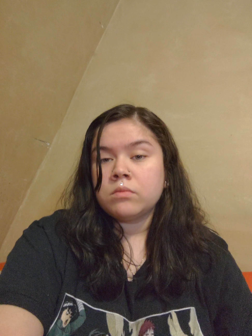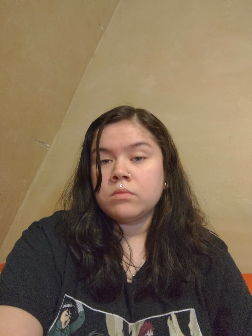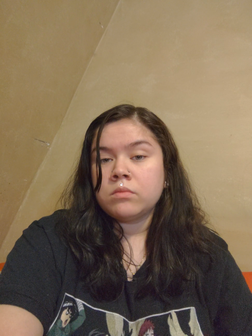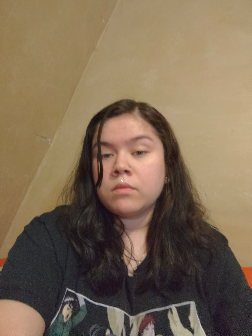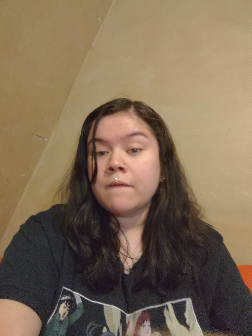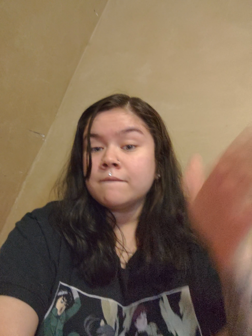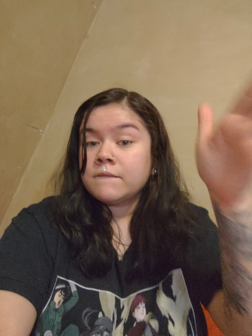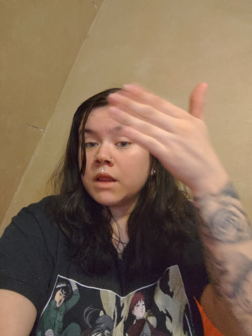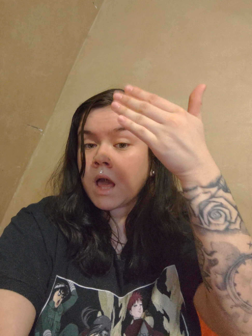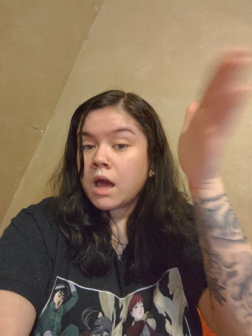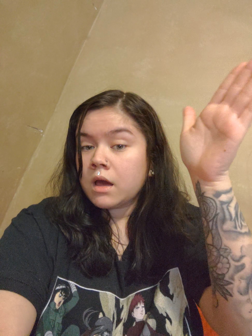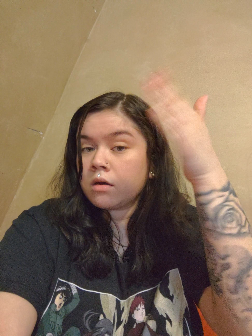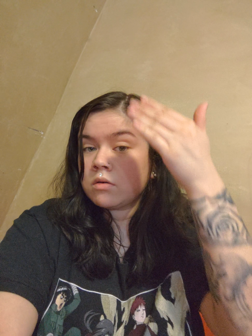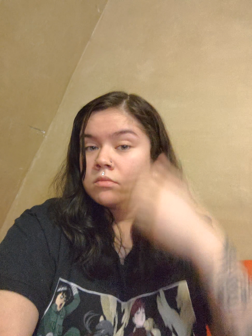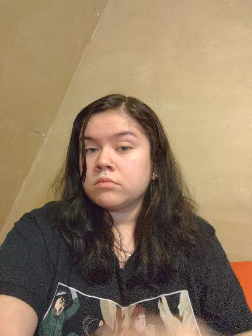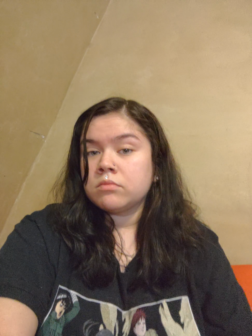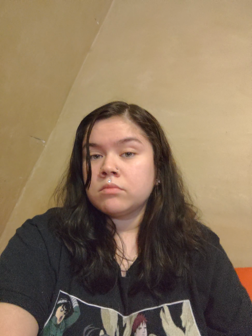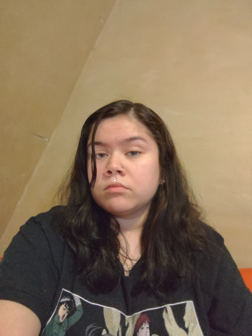flag